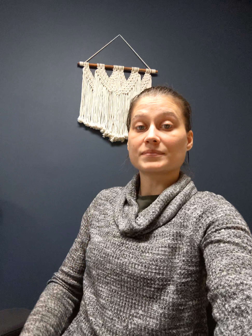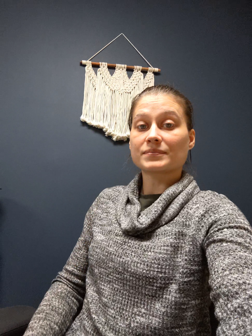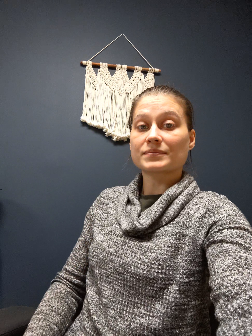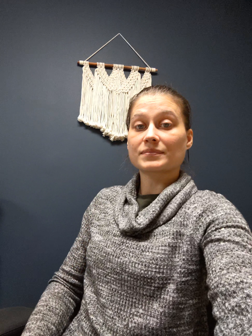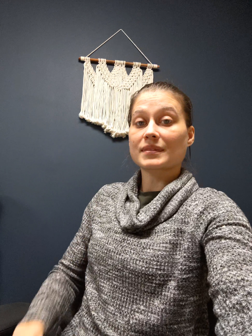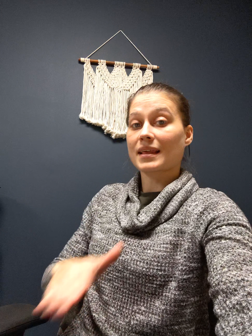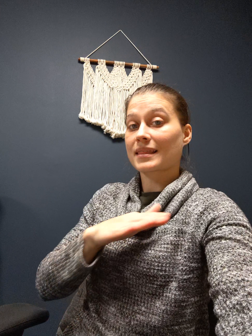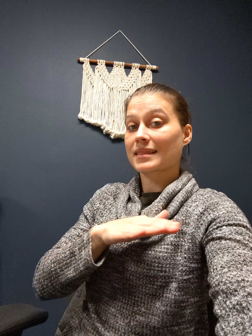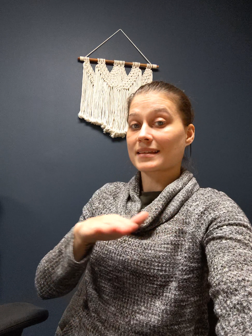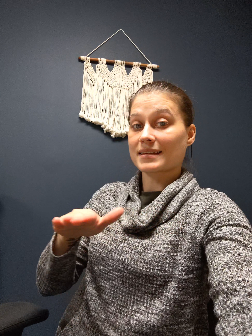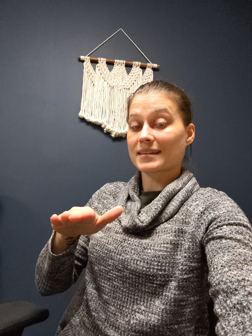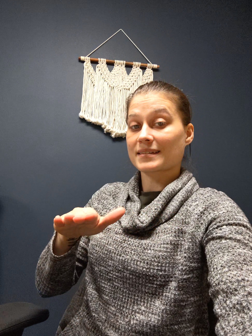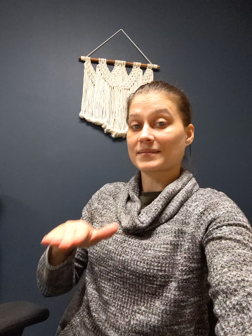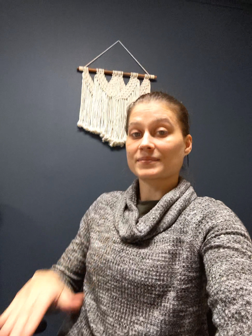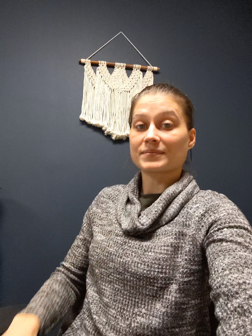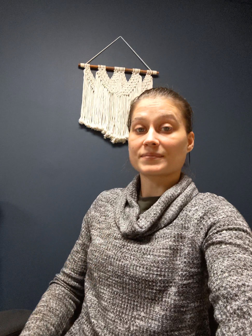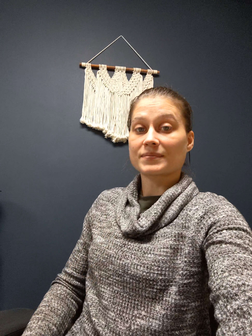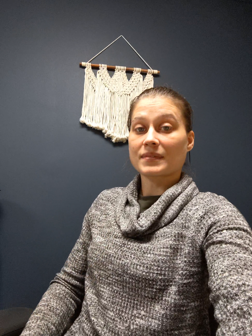clean